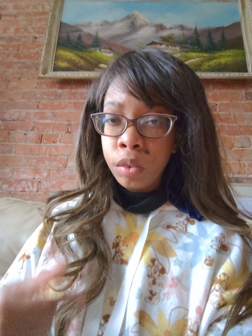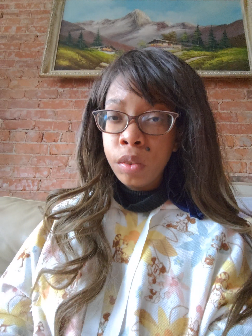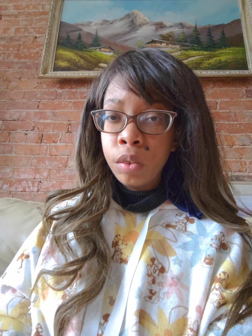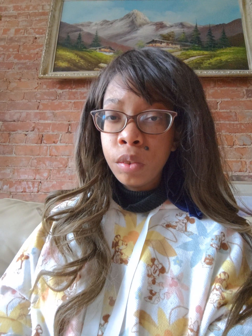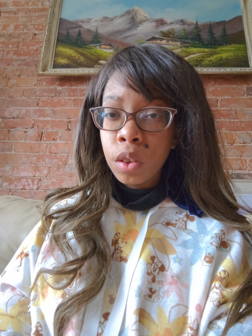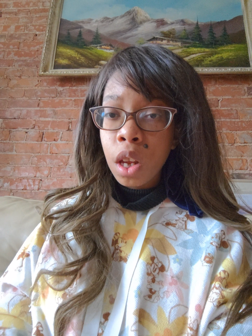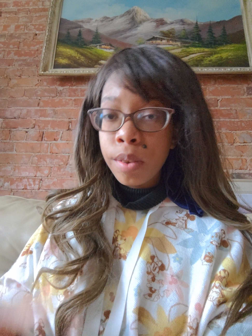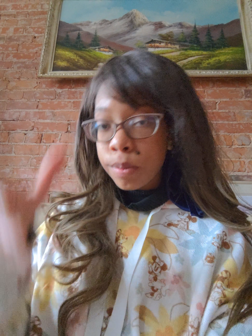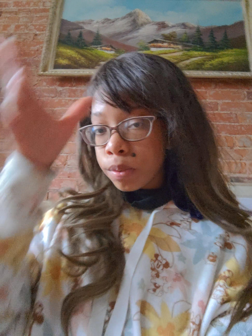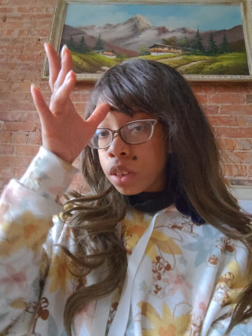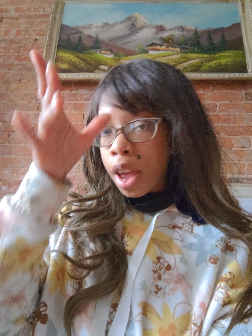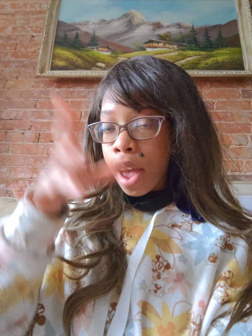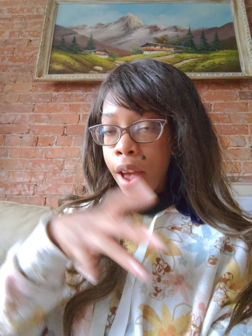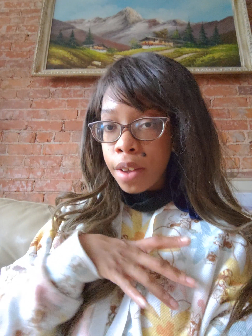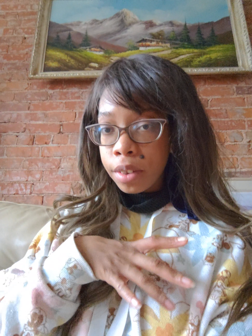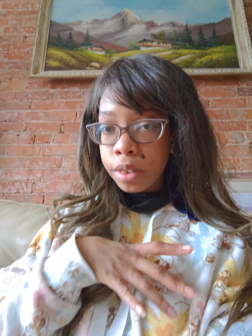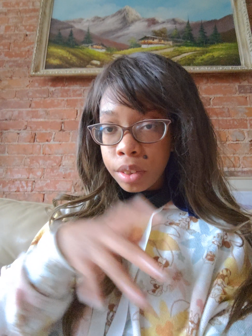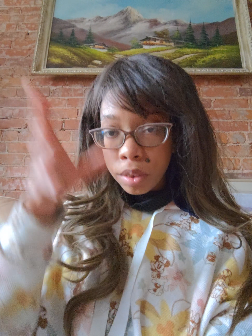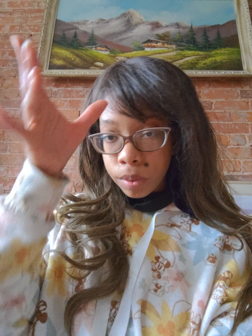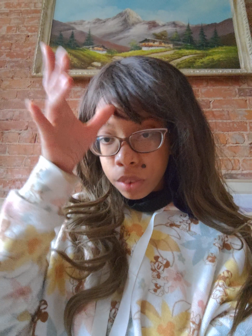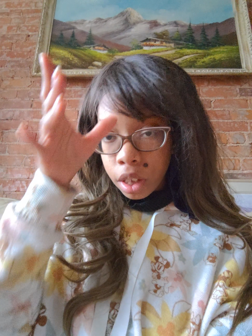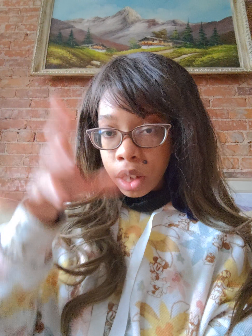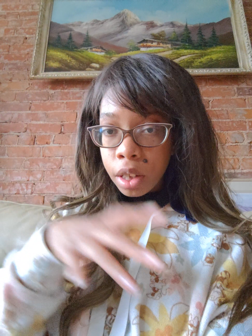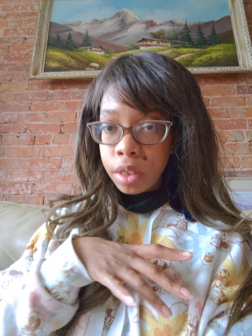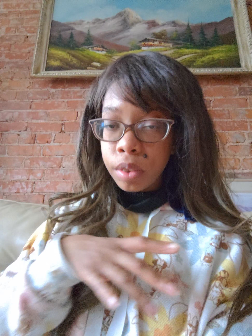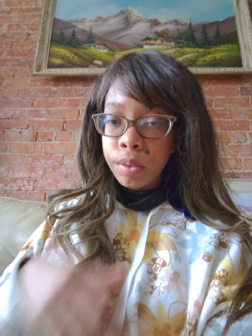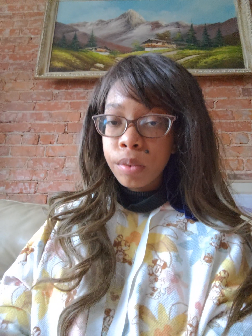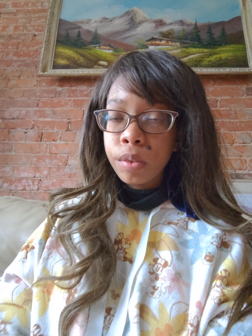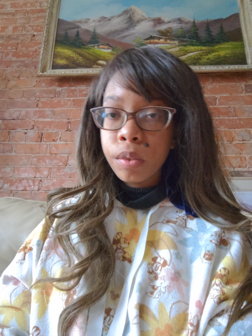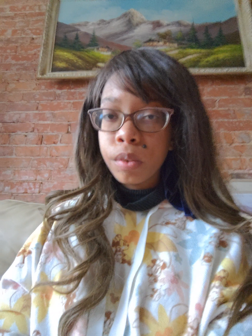man